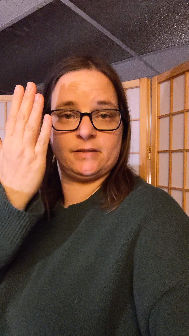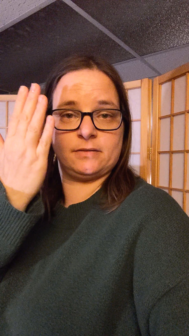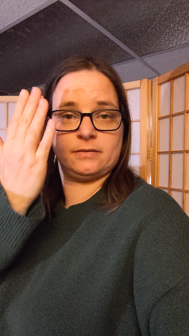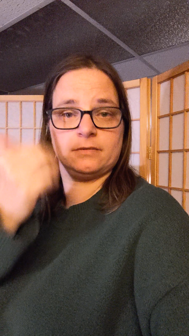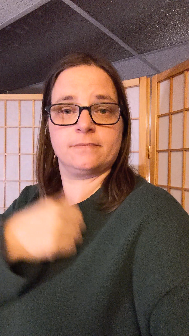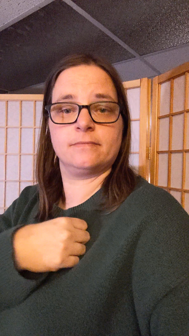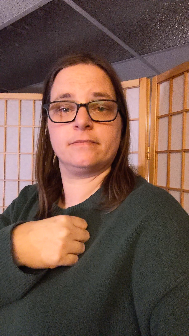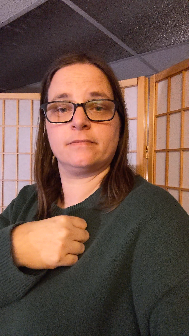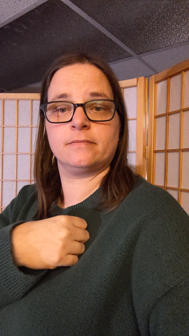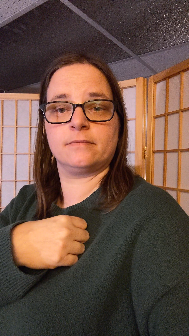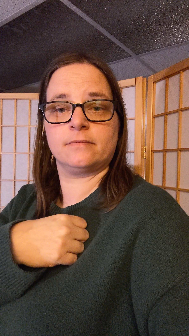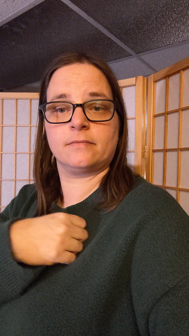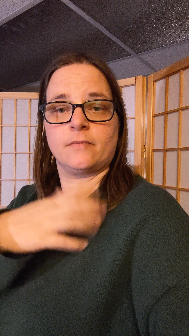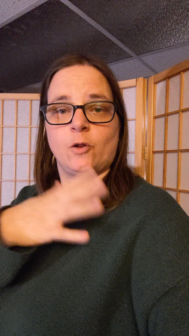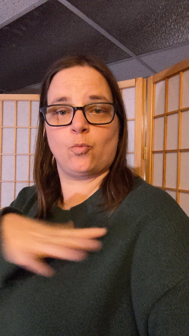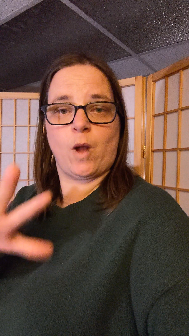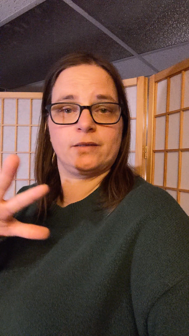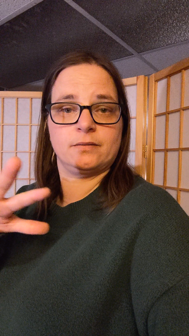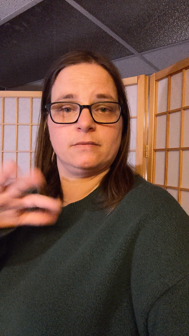dress